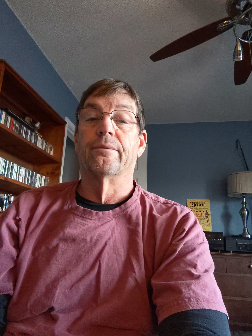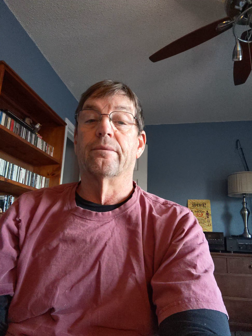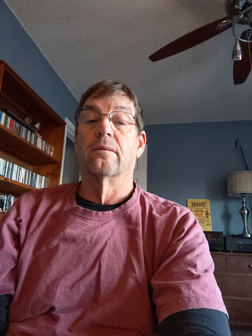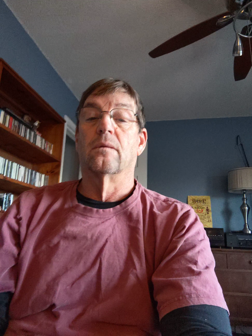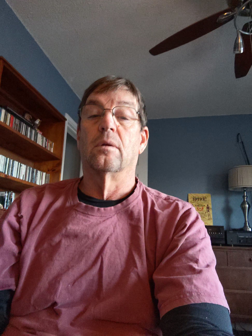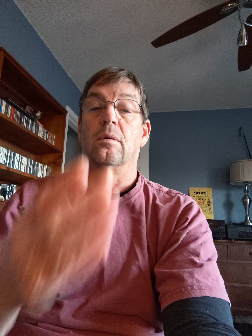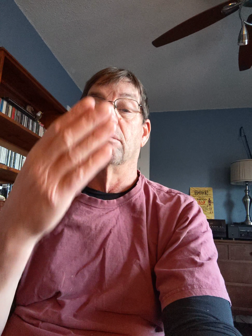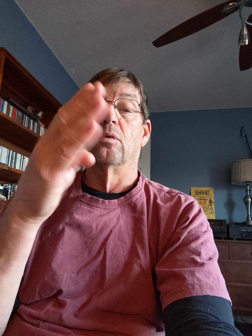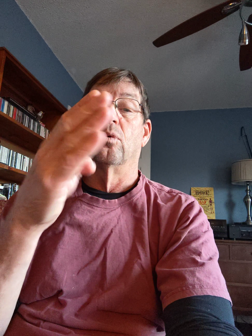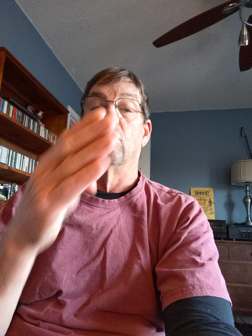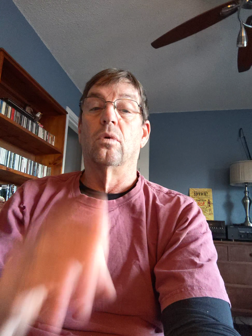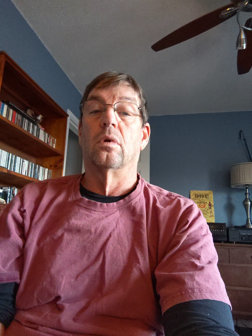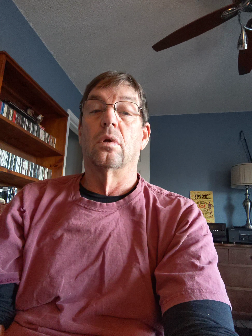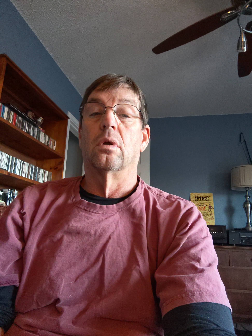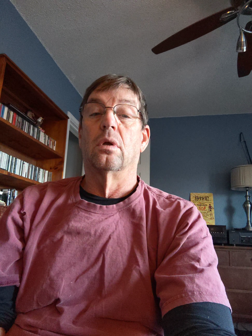blue